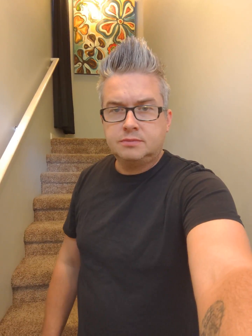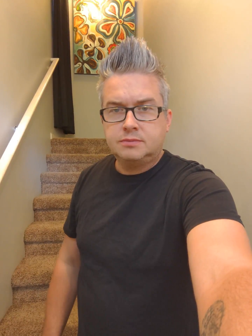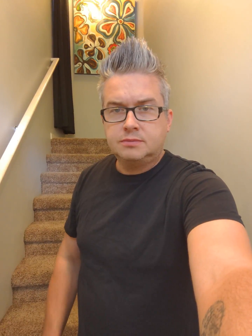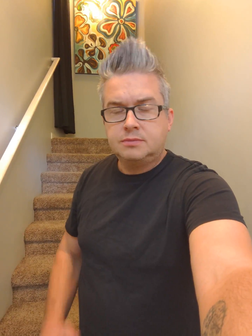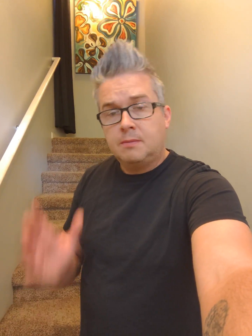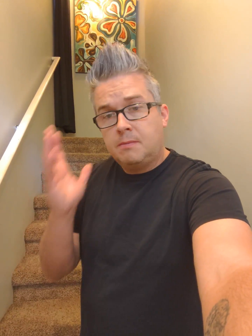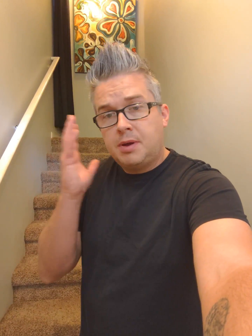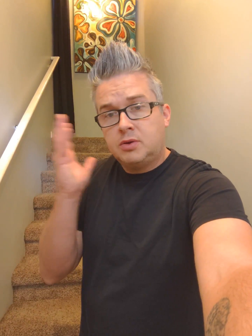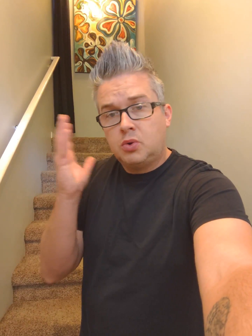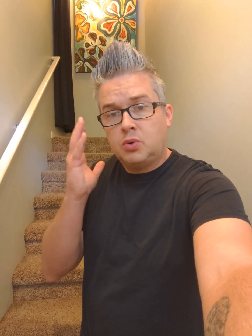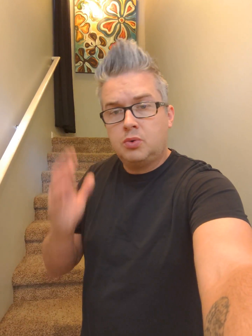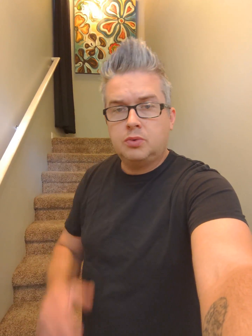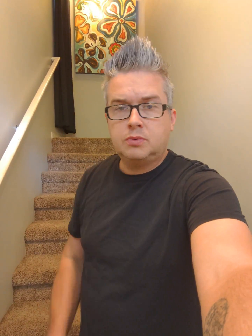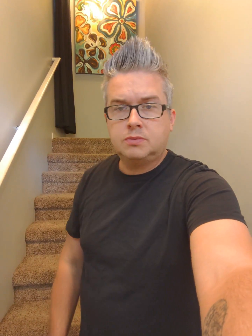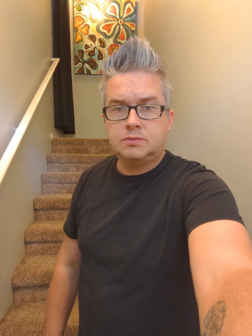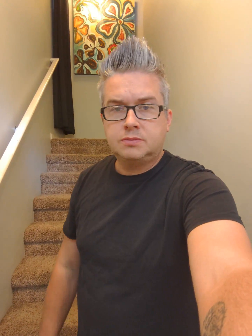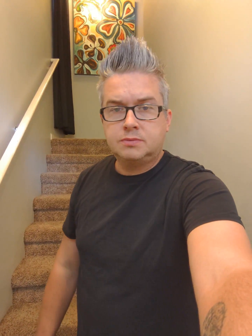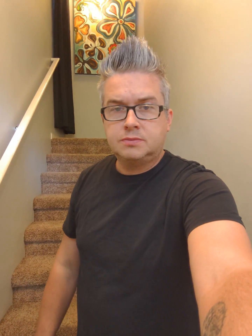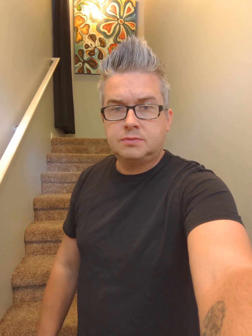pillow